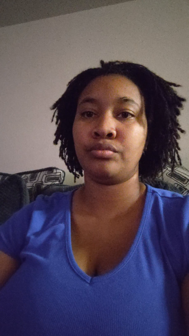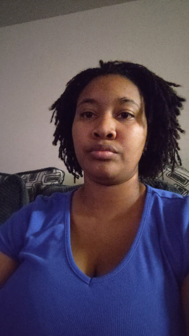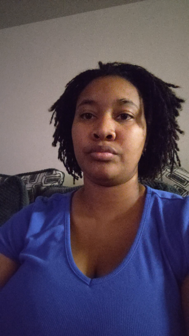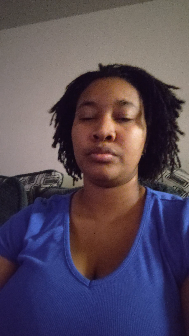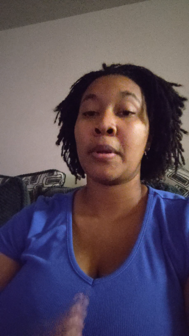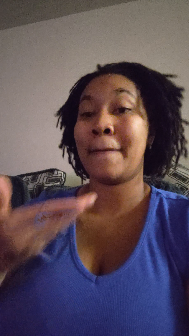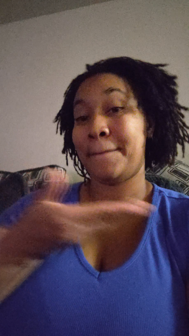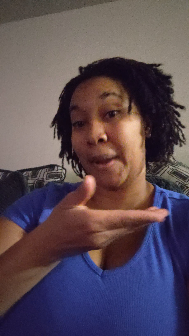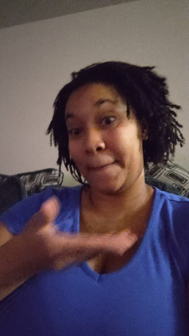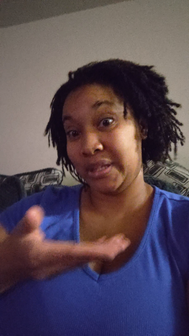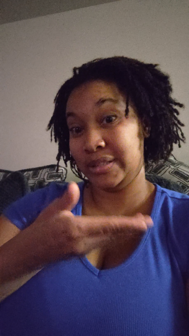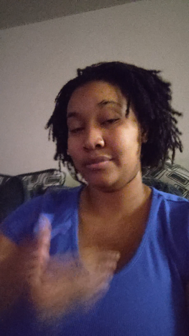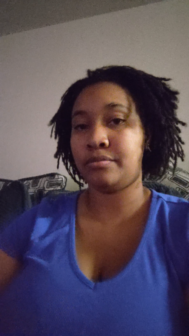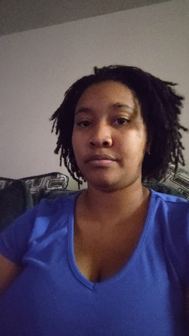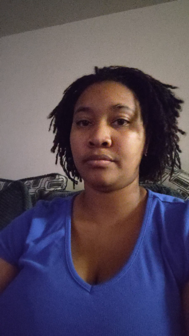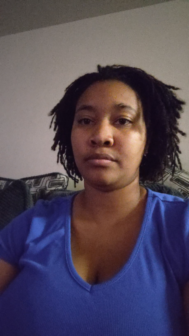baby